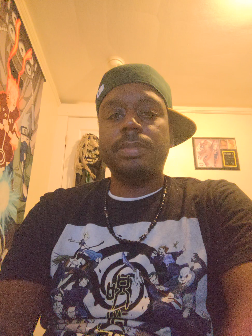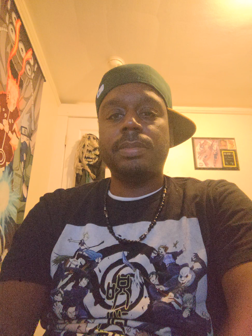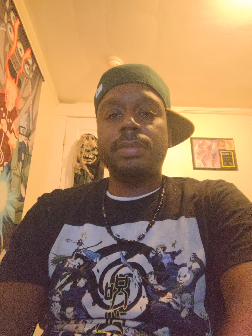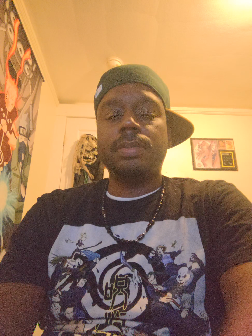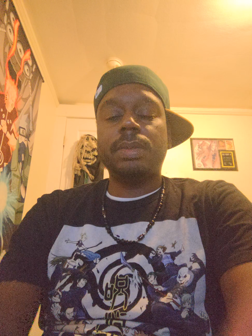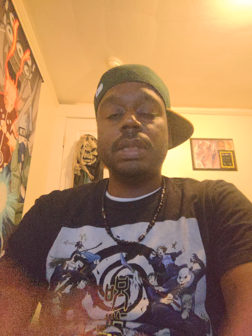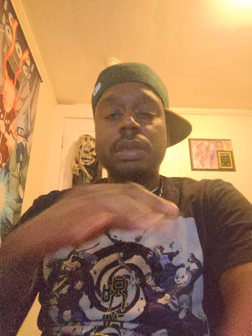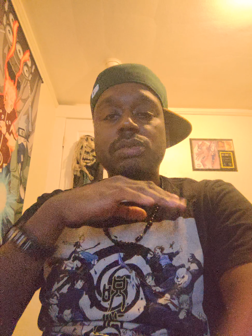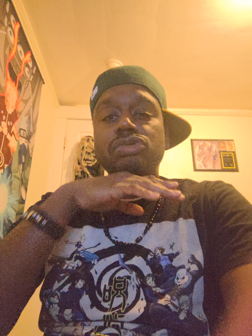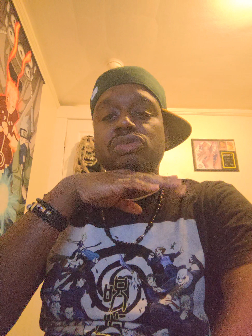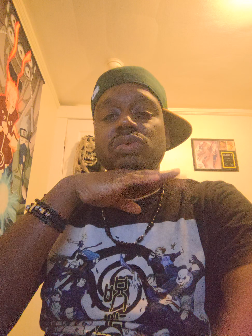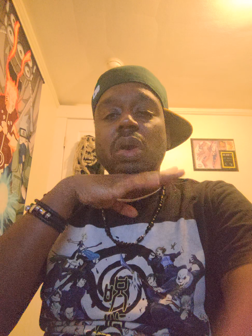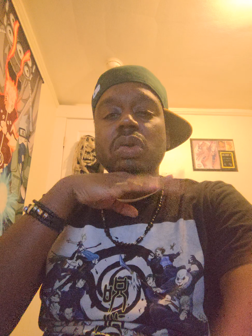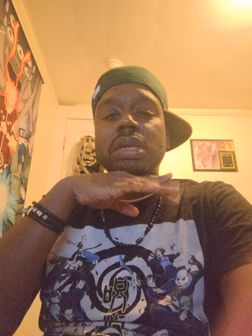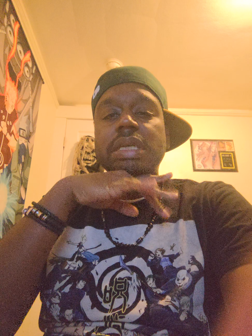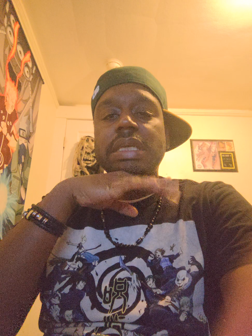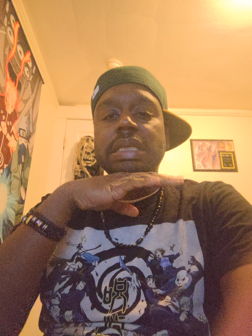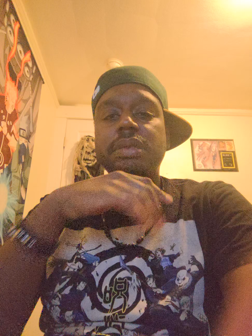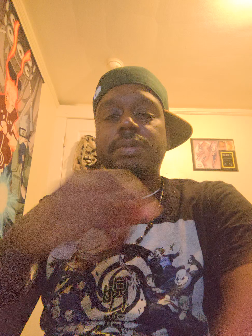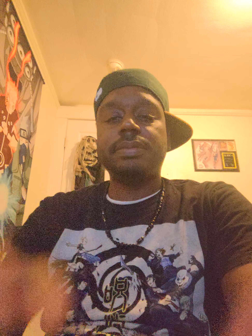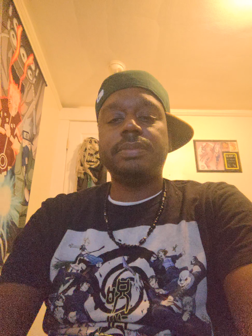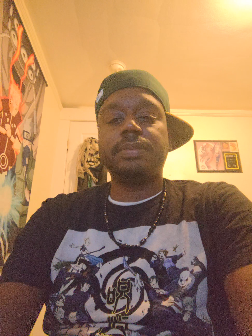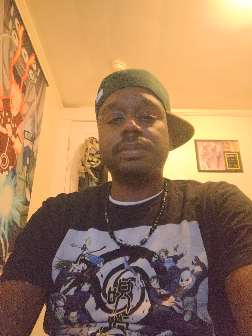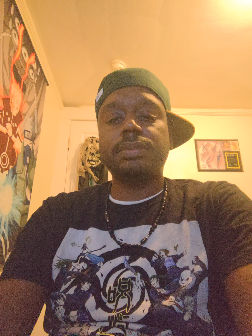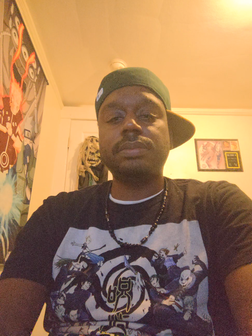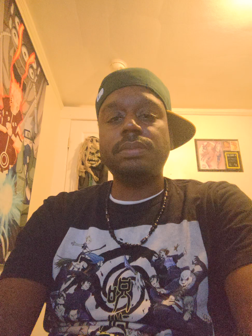dirty